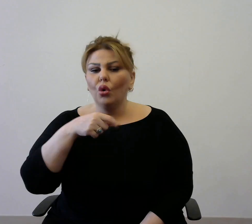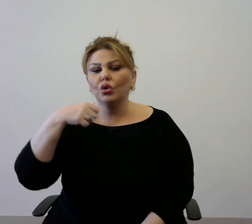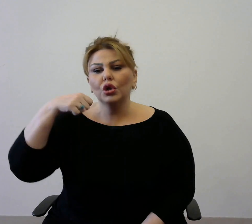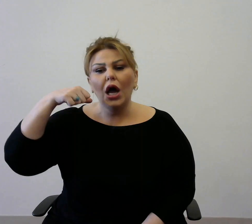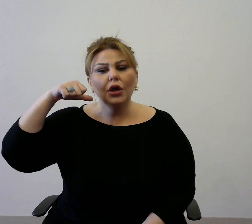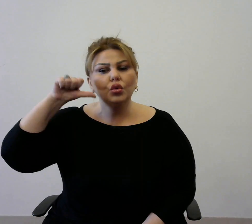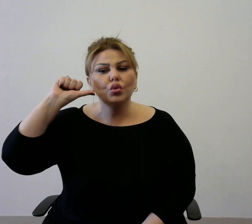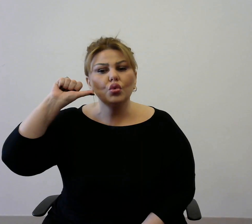dünən